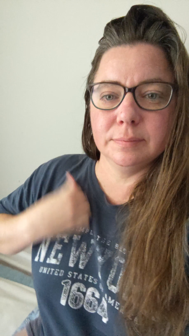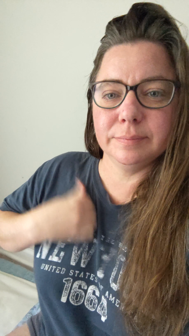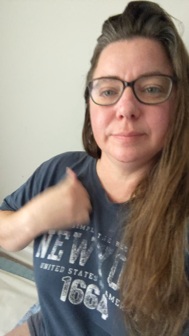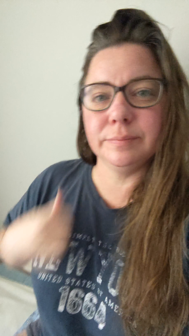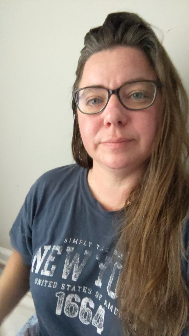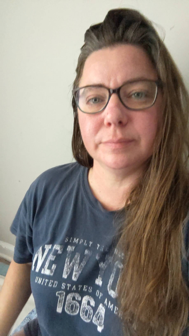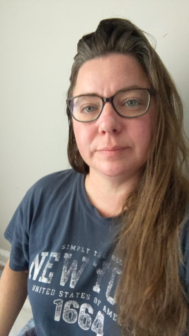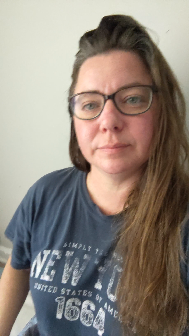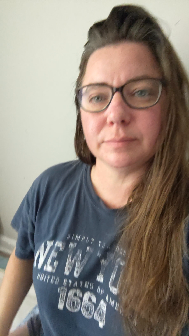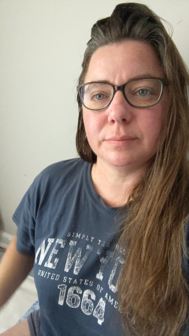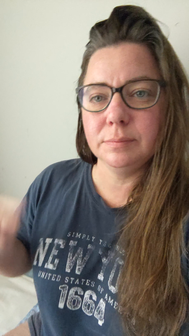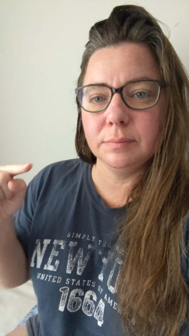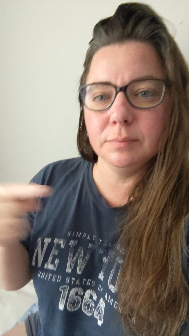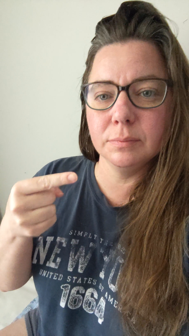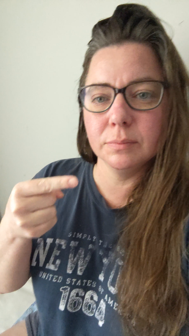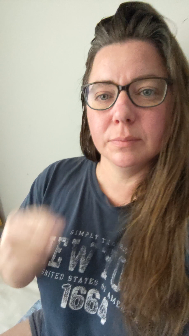hurt